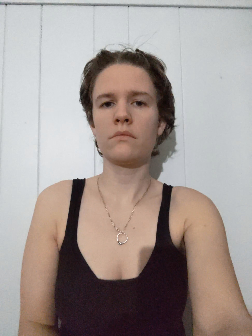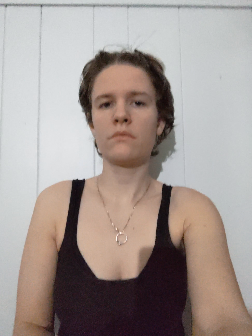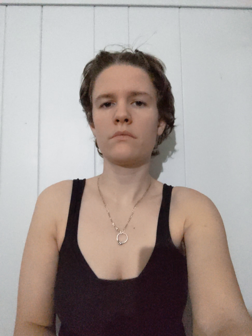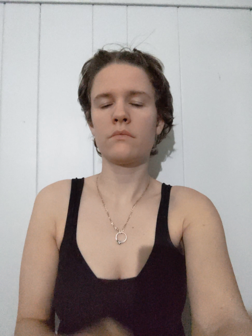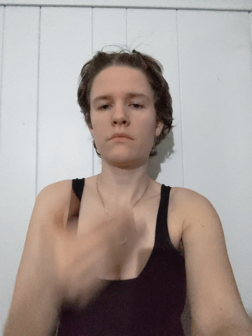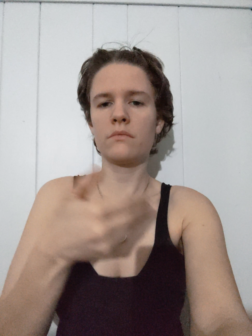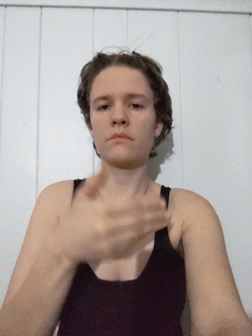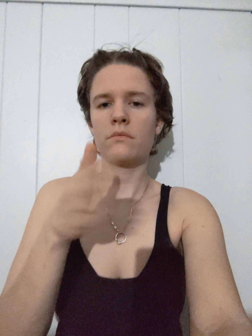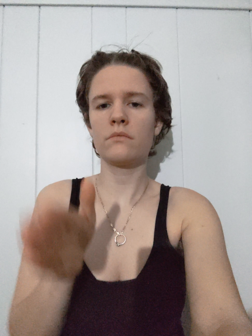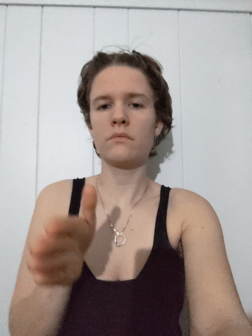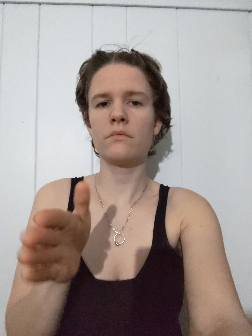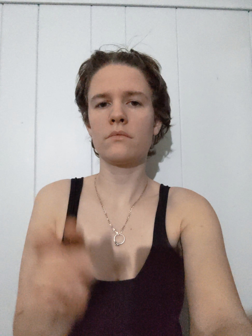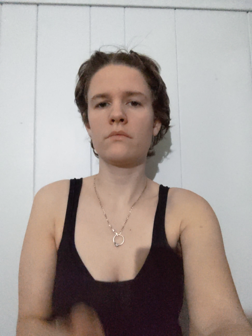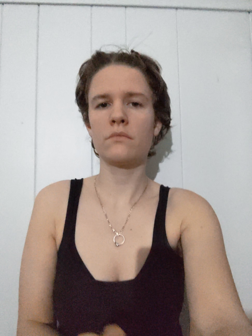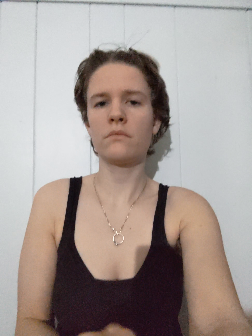room